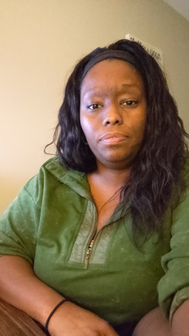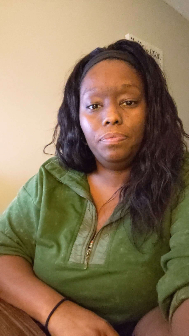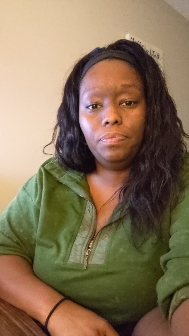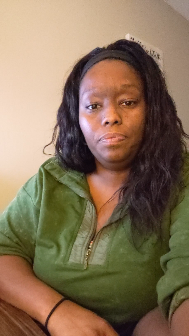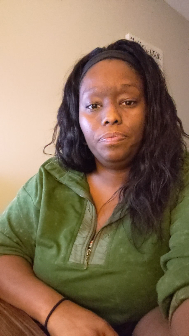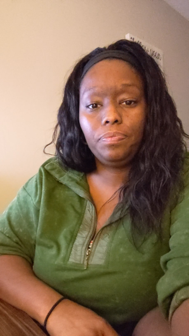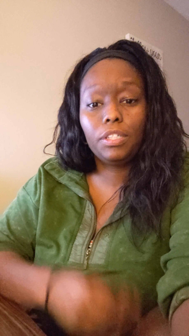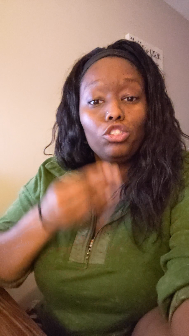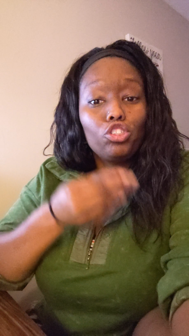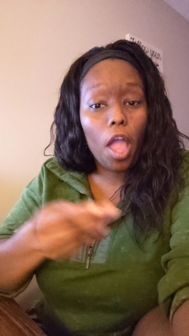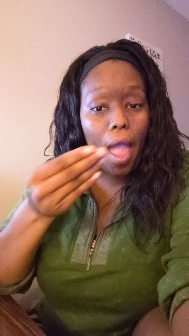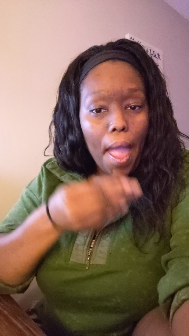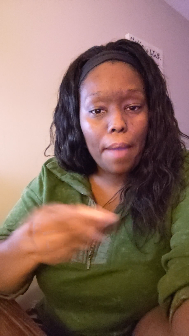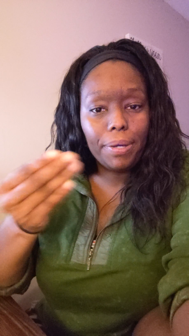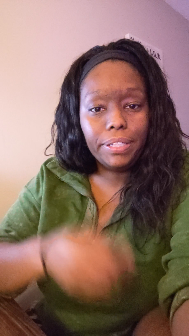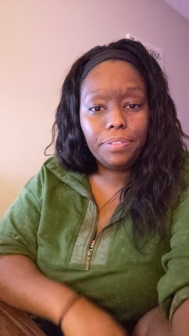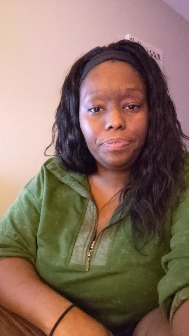shopping